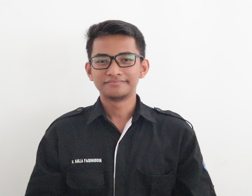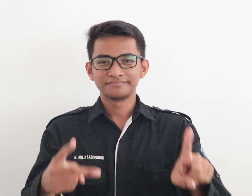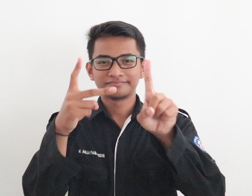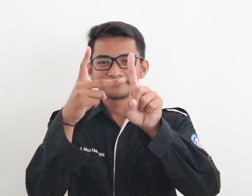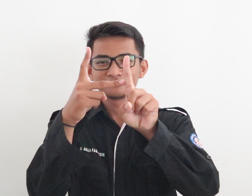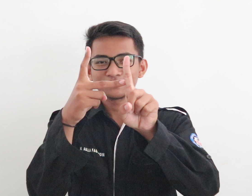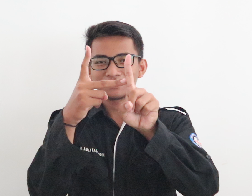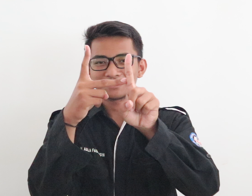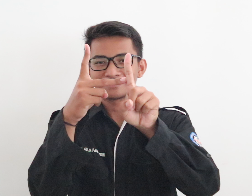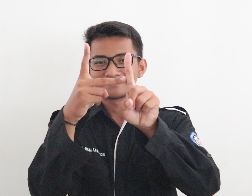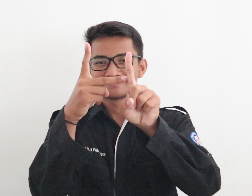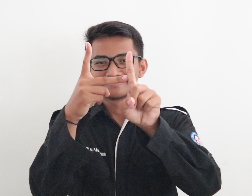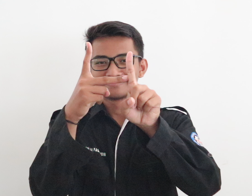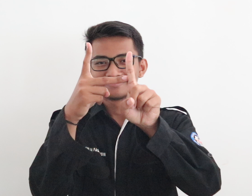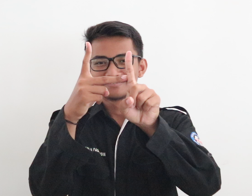H